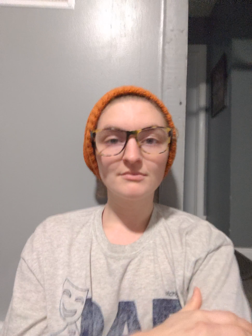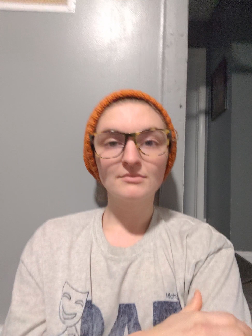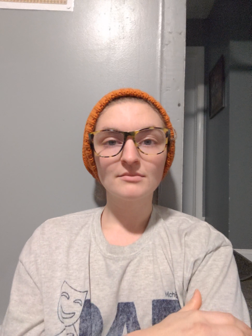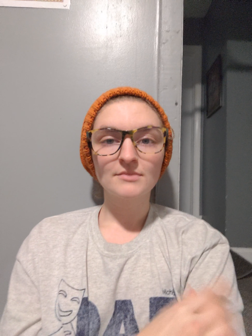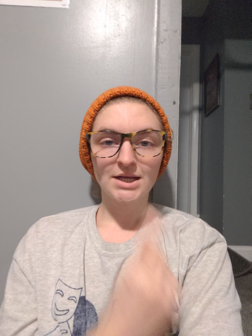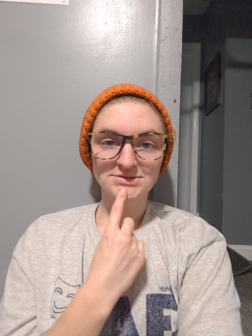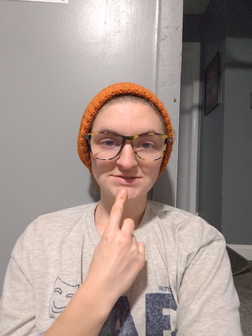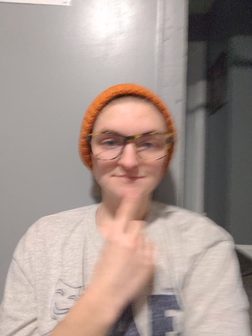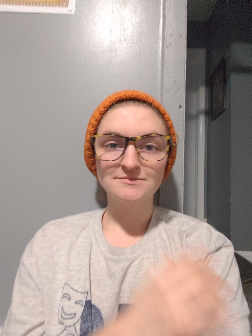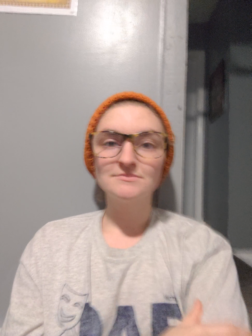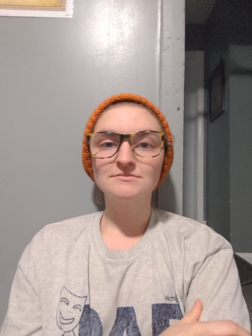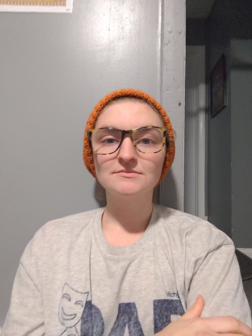say